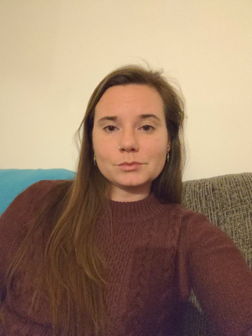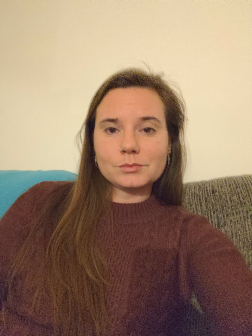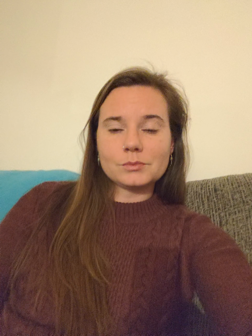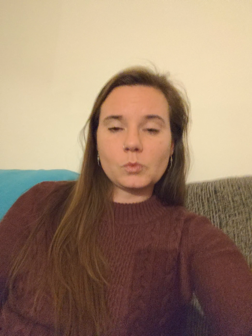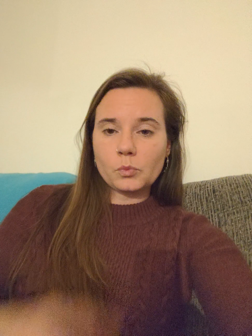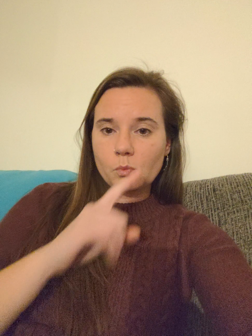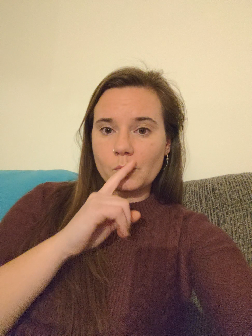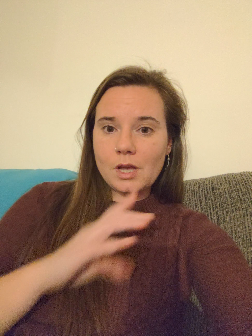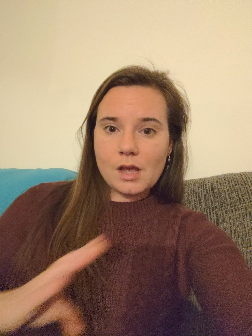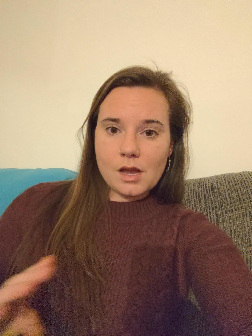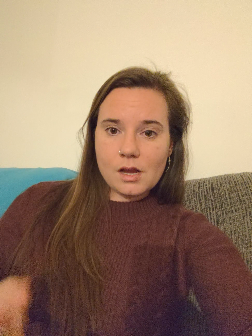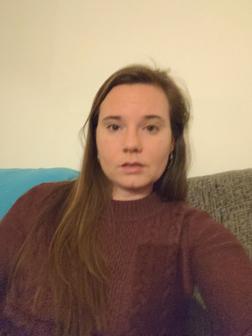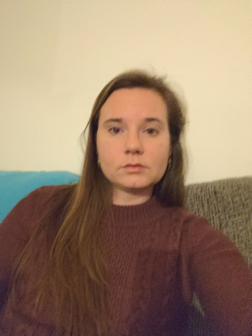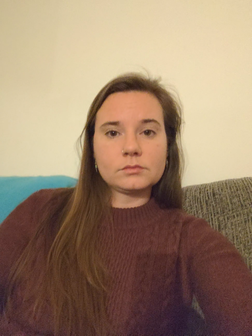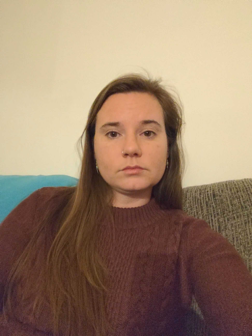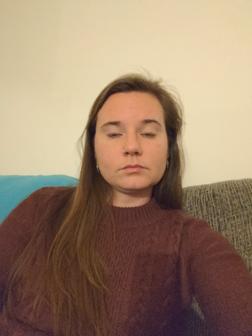quiet